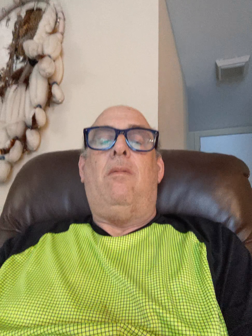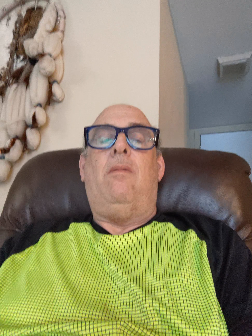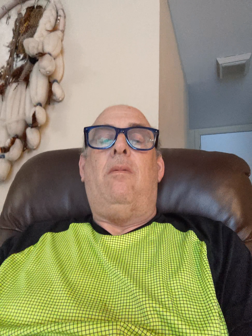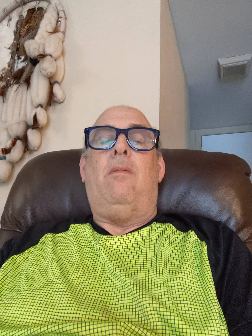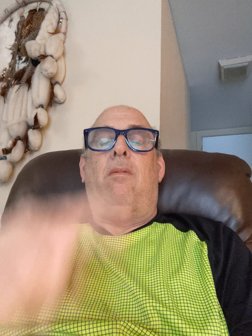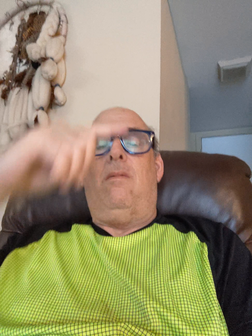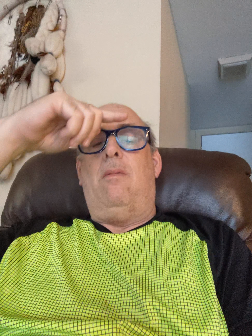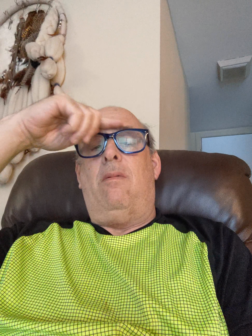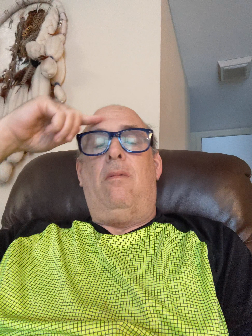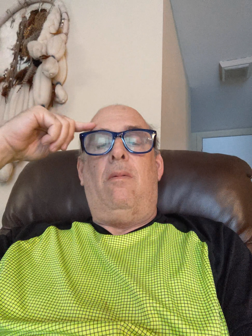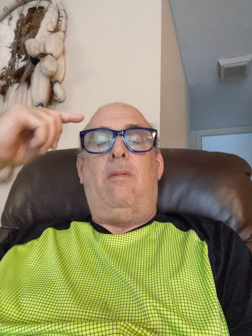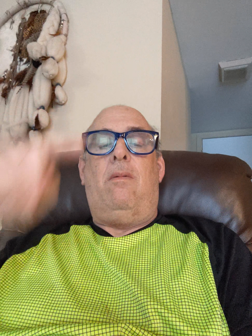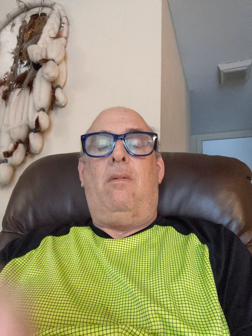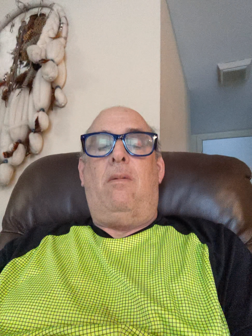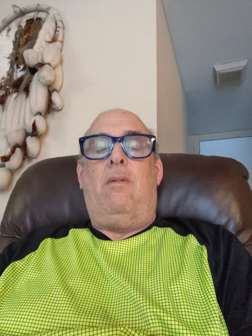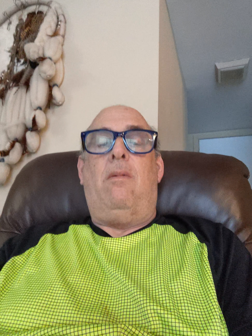black